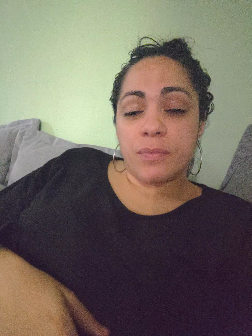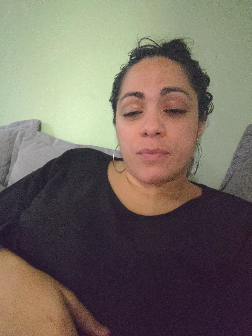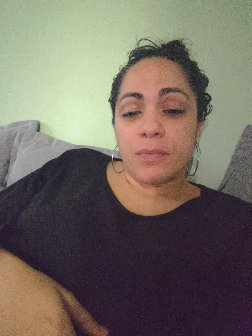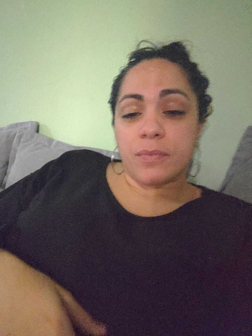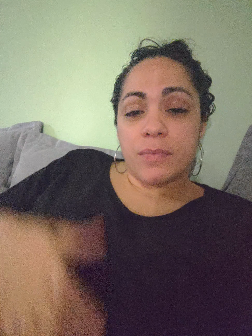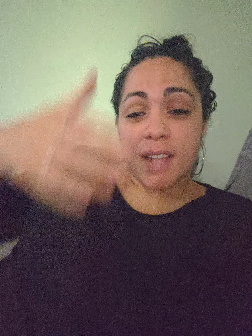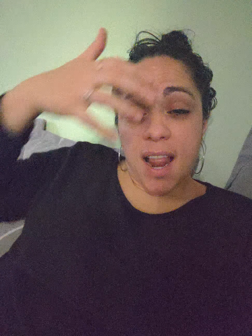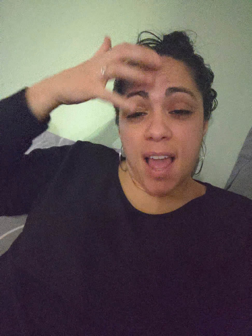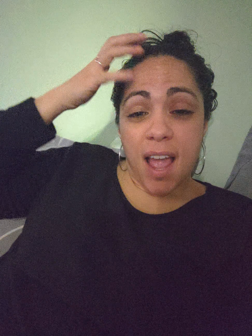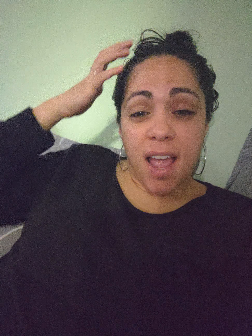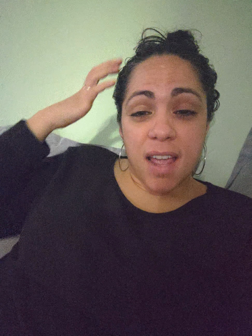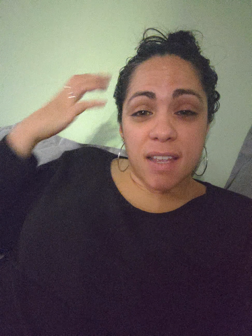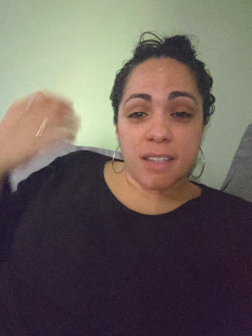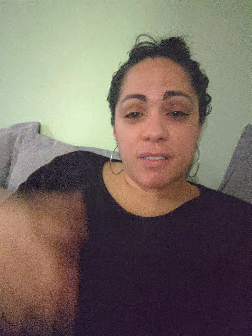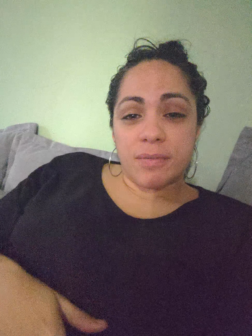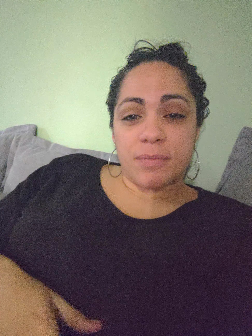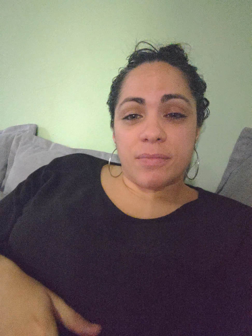lion